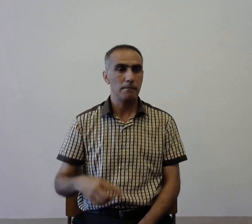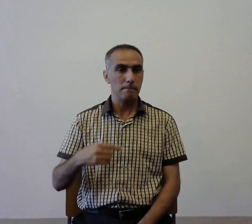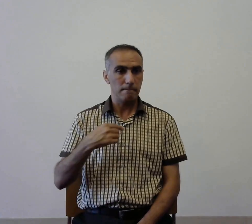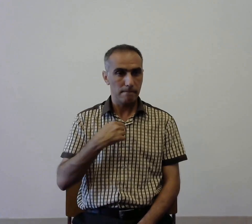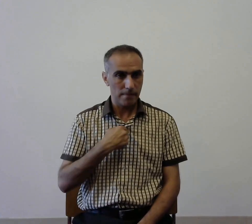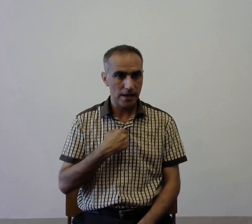mən